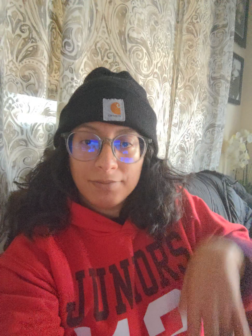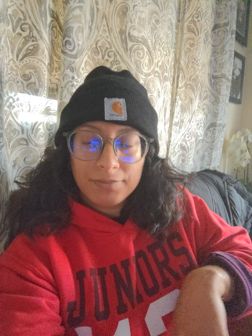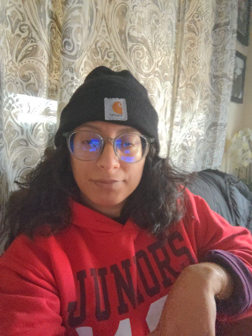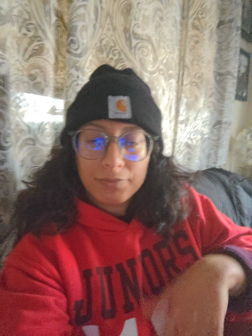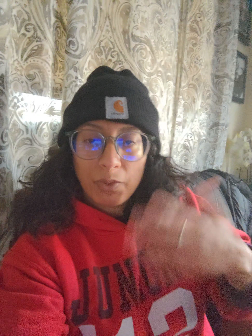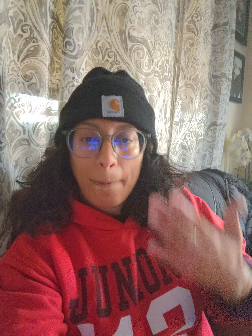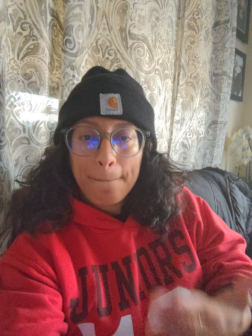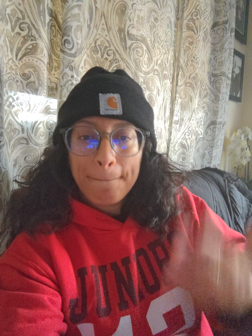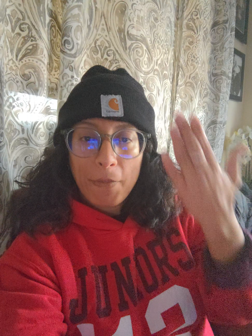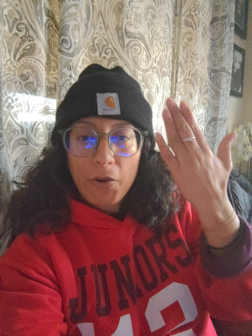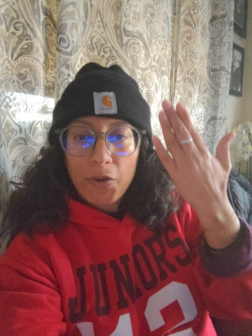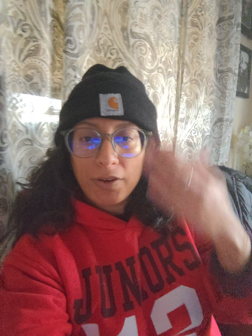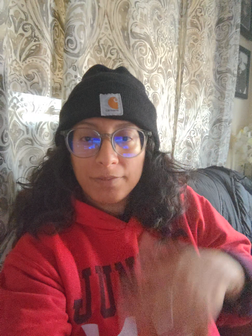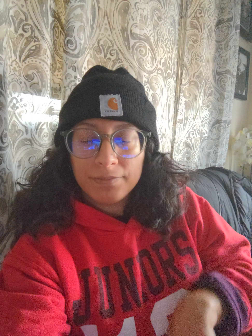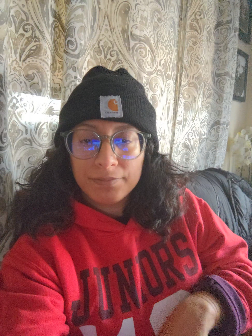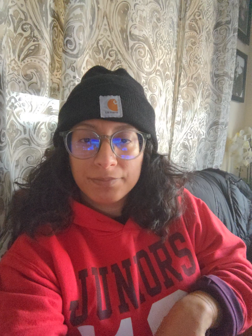morning